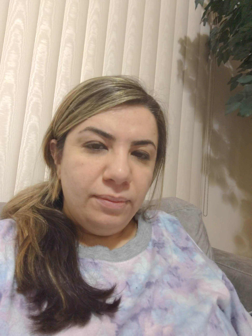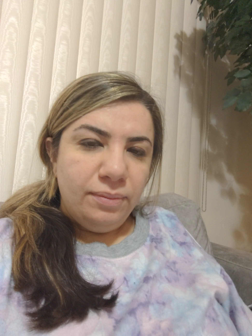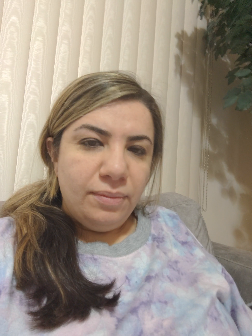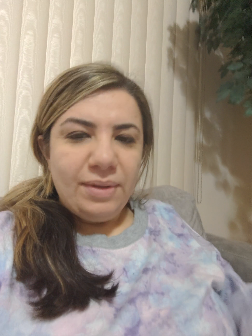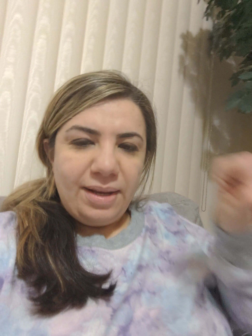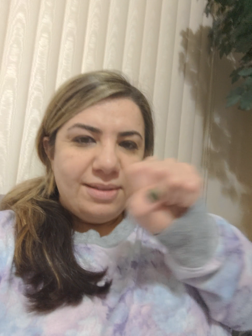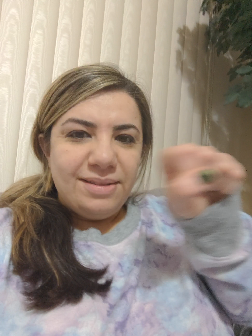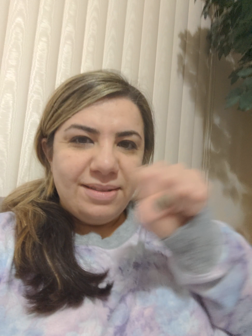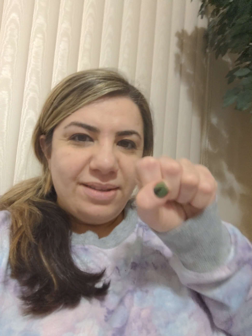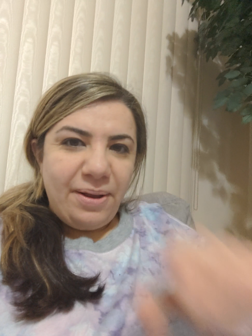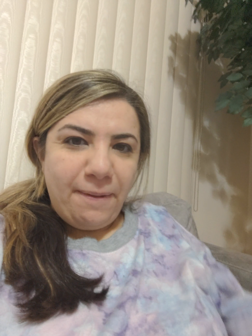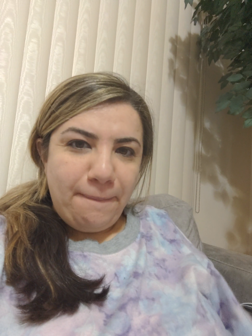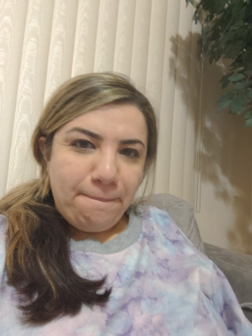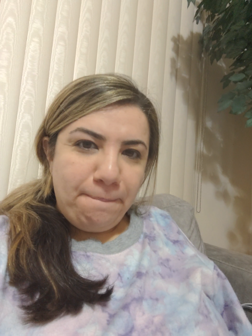shoe